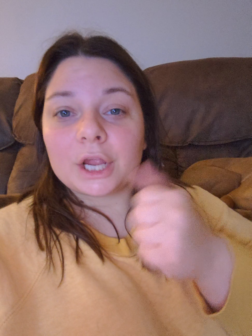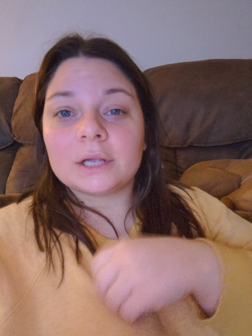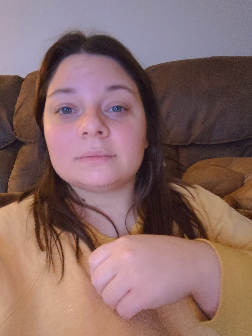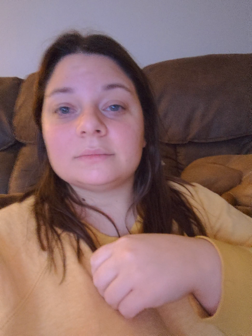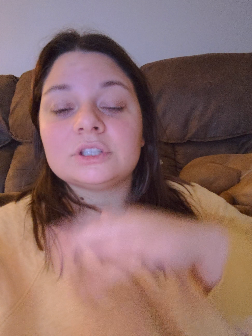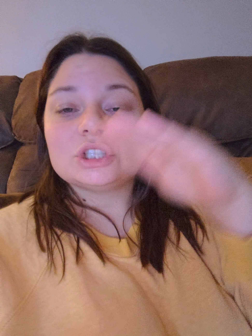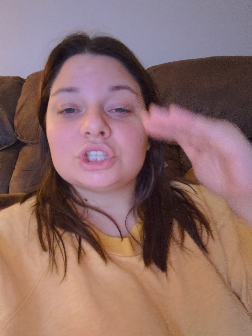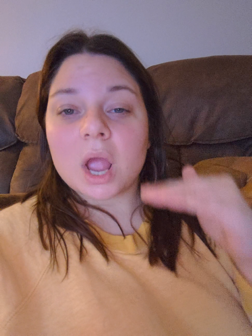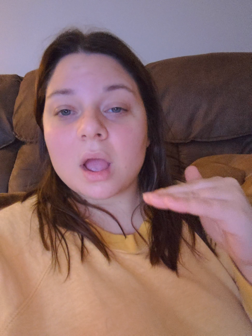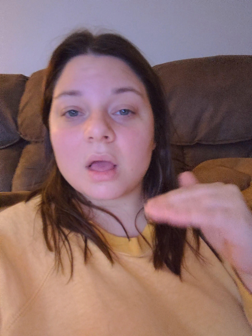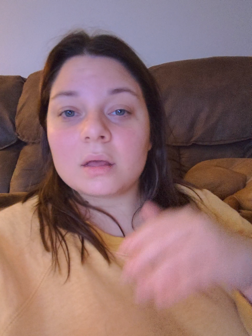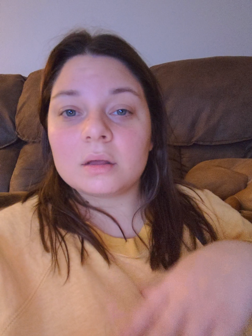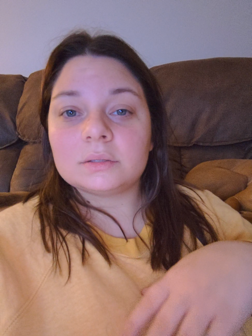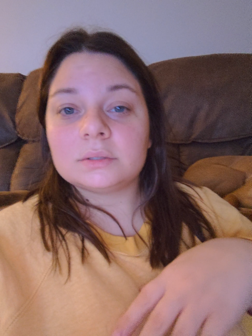child